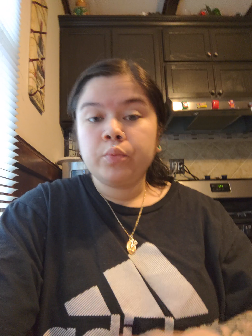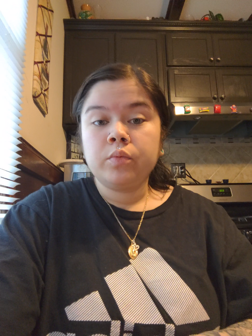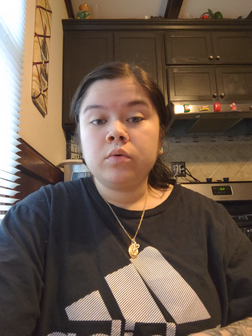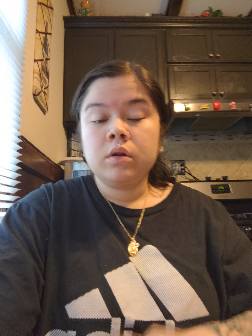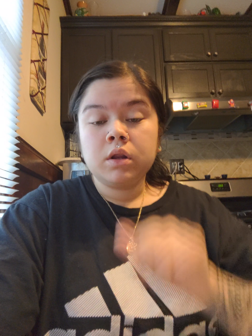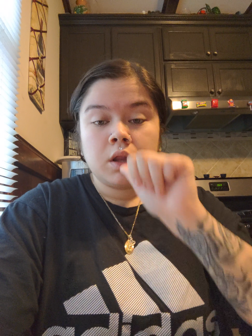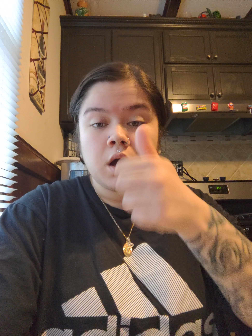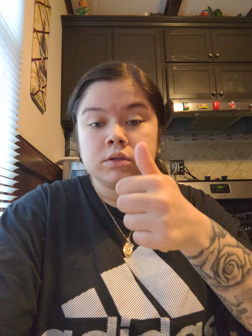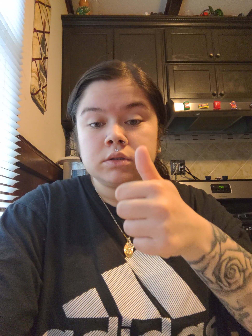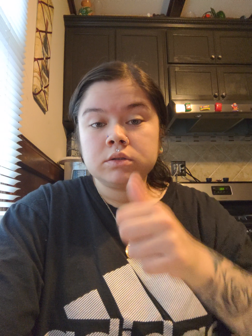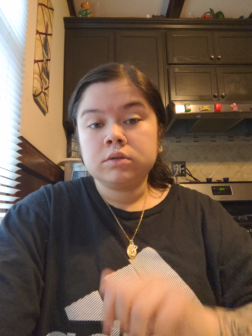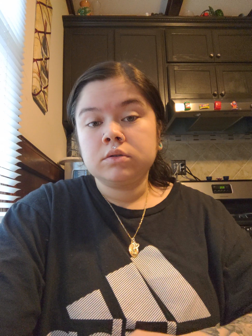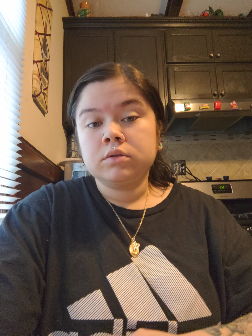nuts